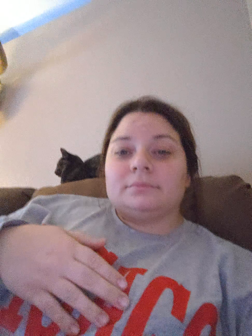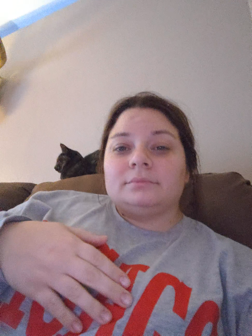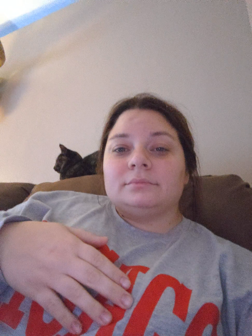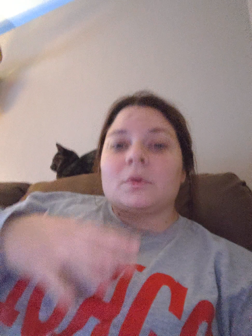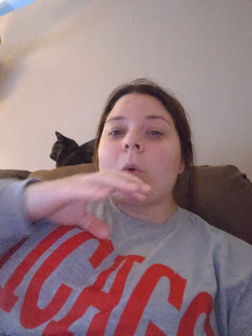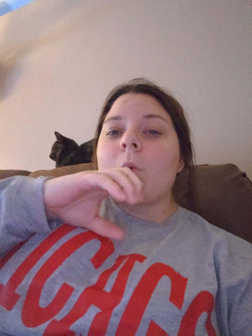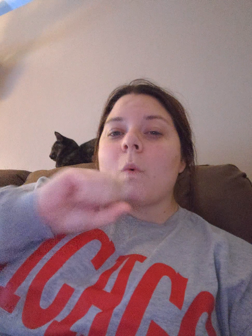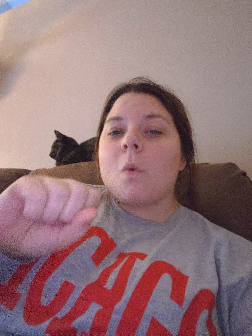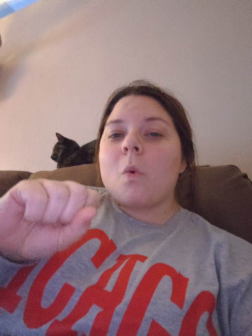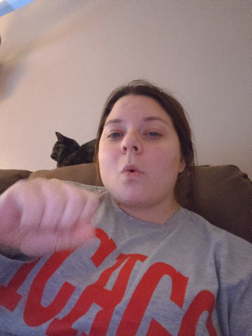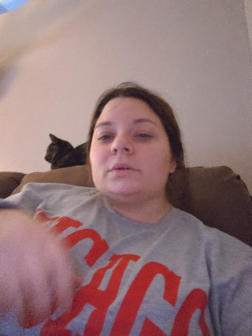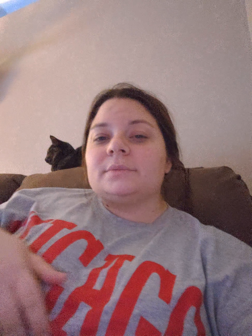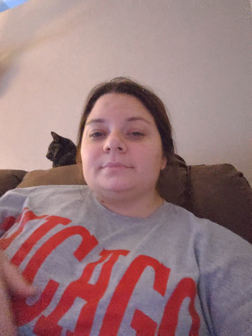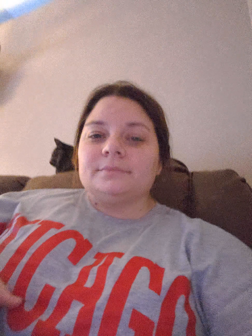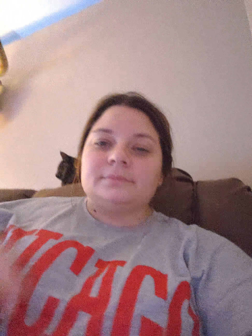old